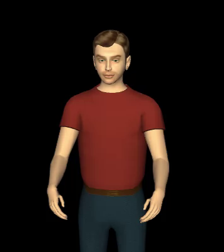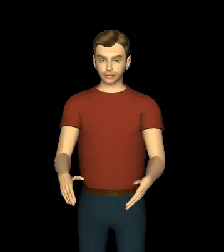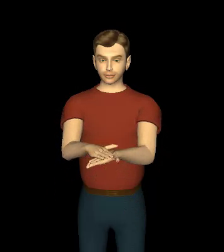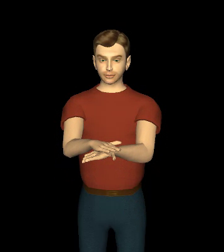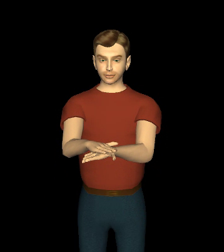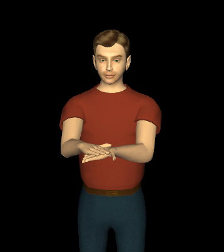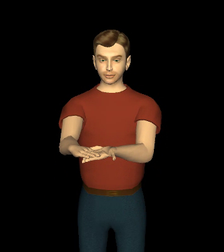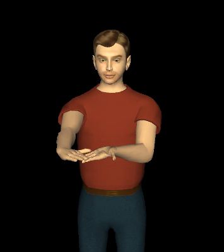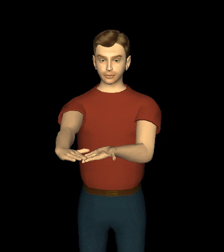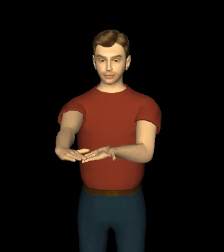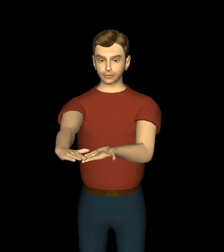ناعم